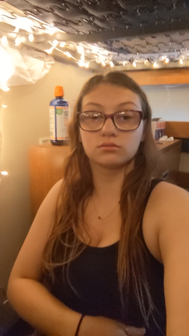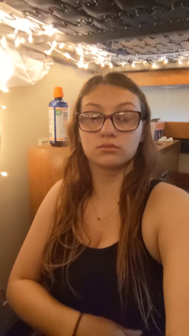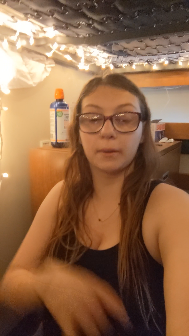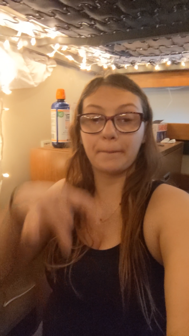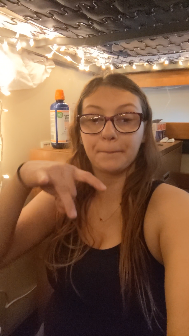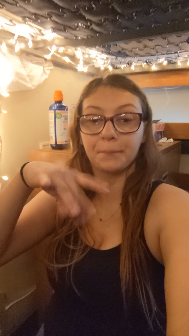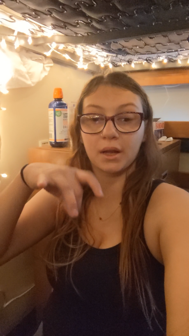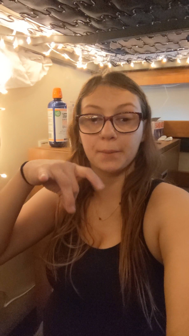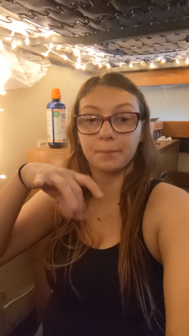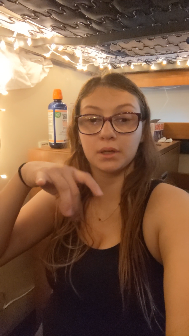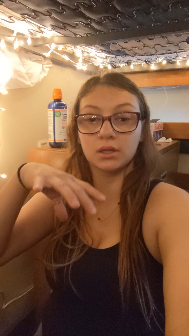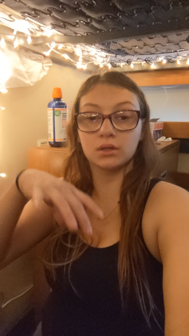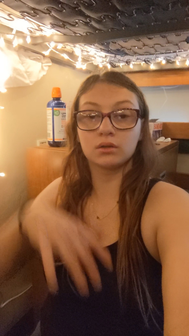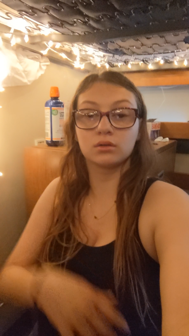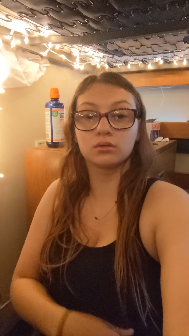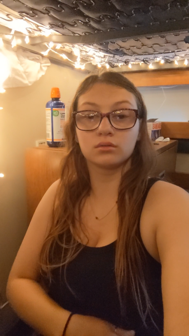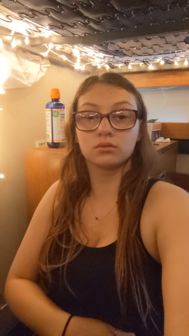pumpkin